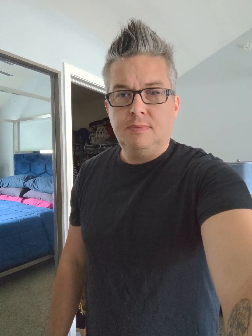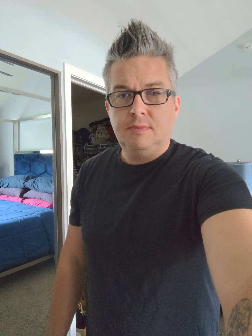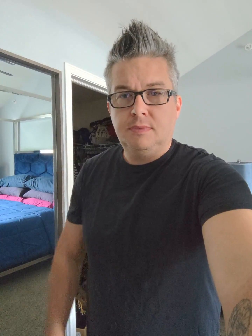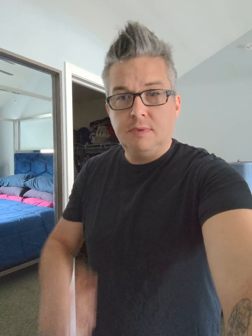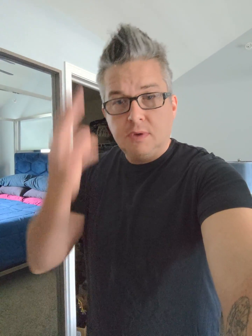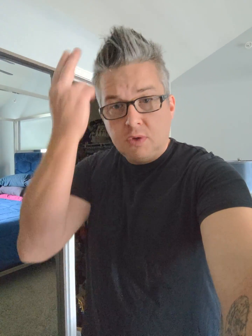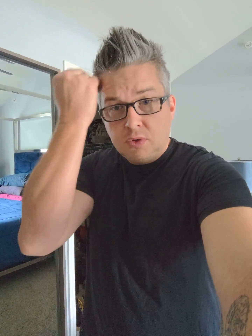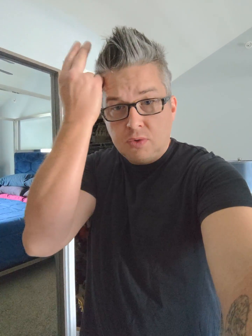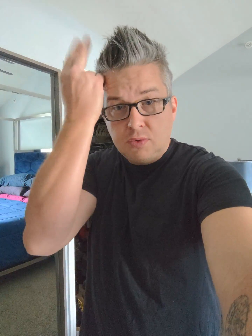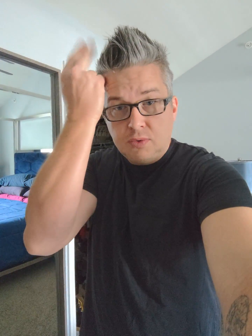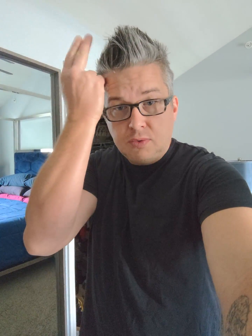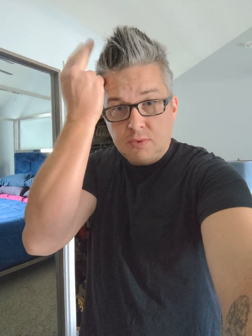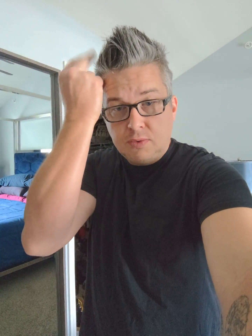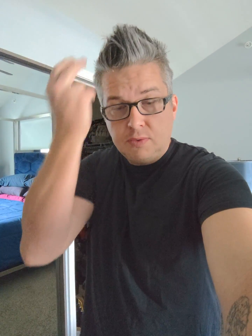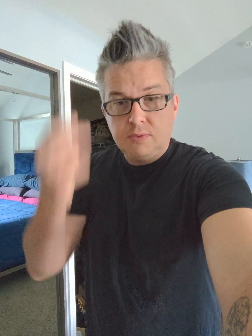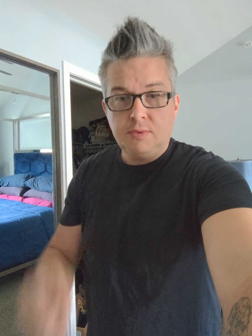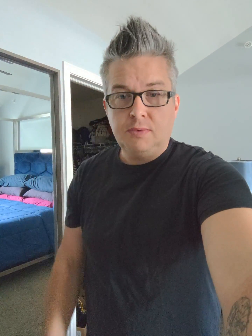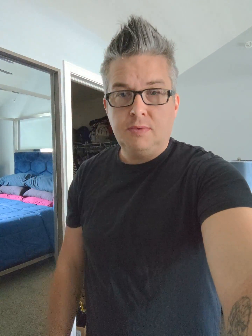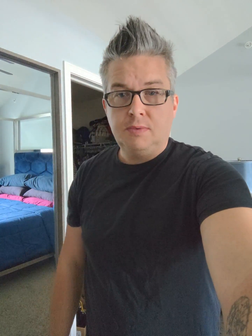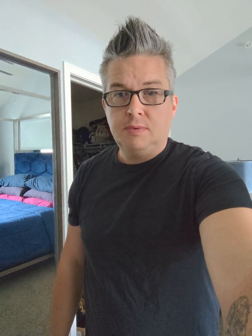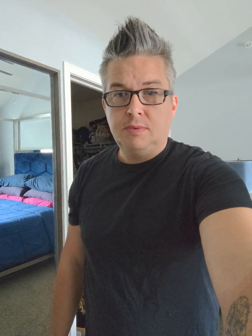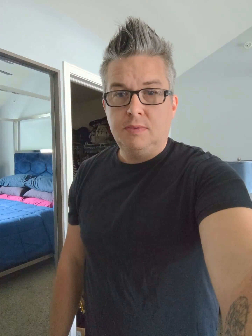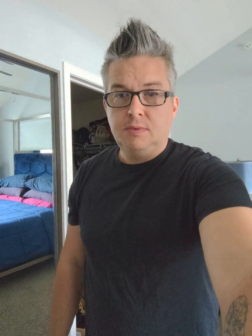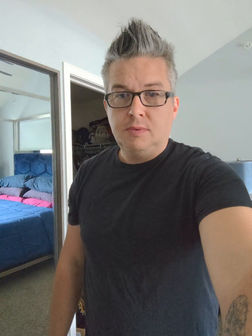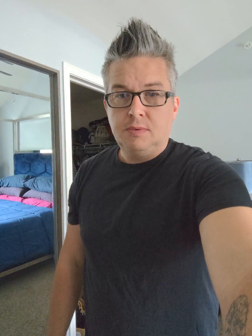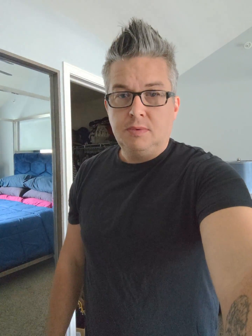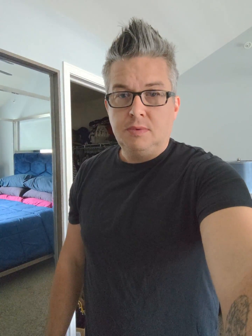bunny